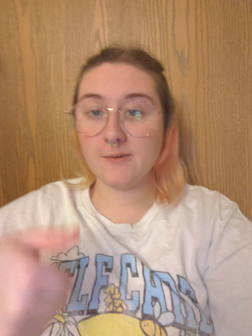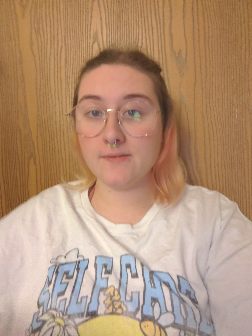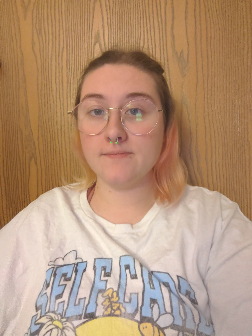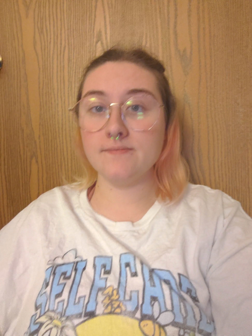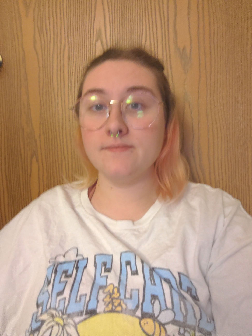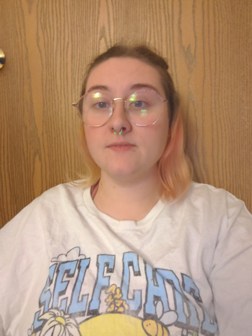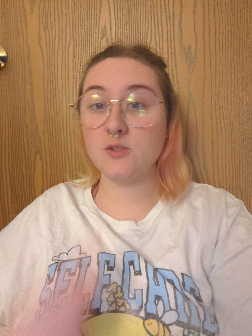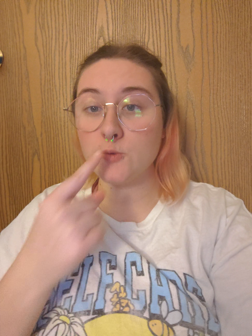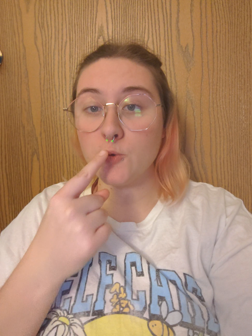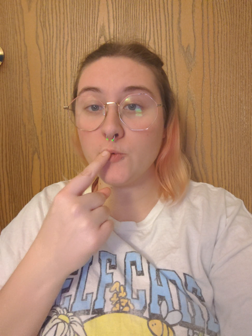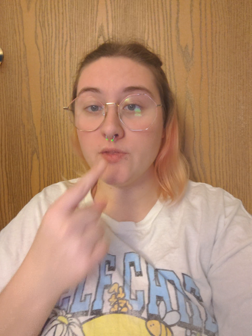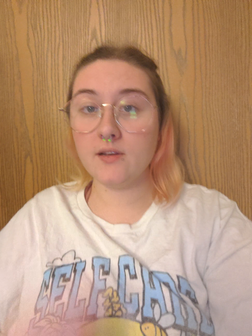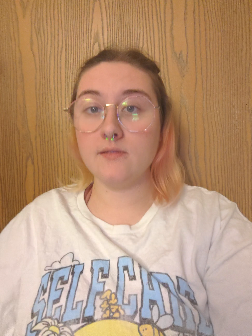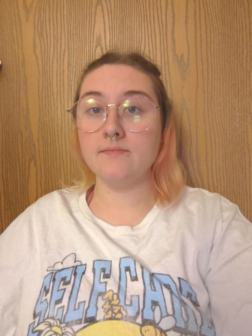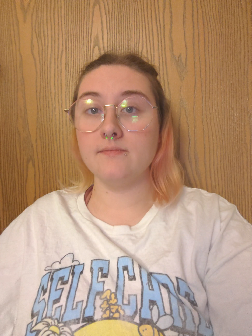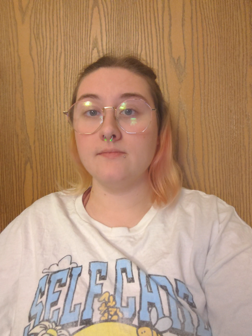tooth